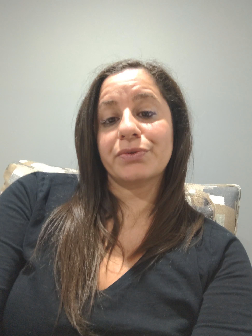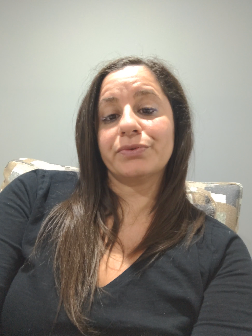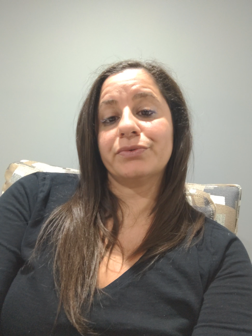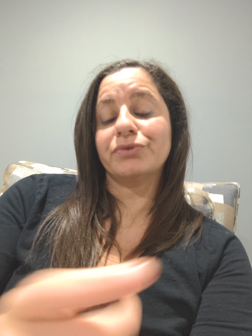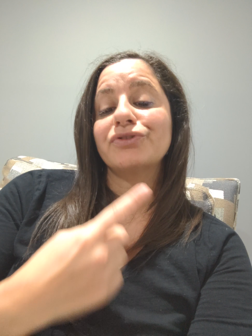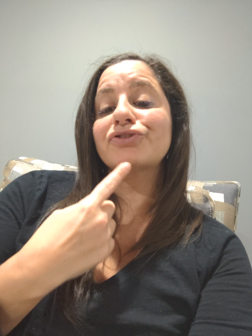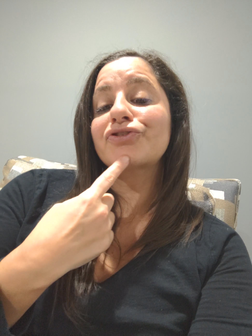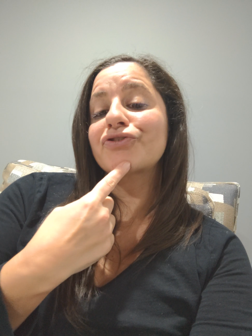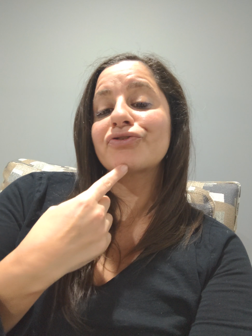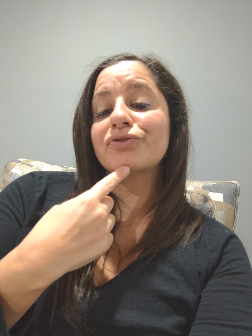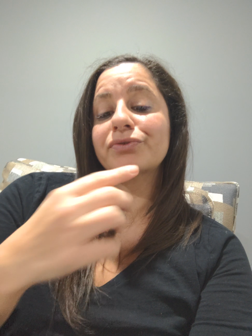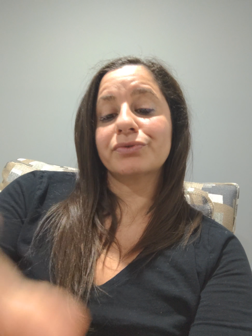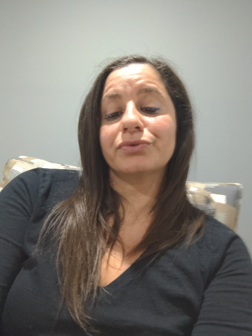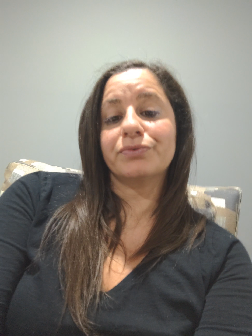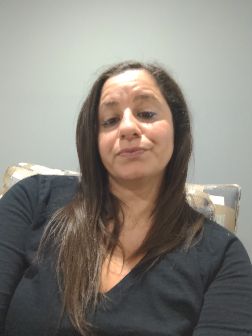chin